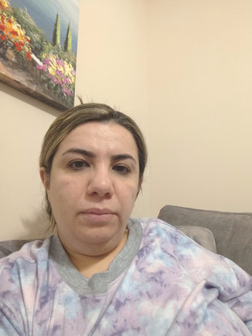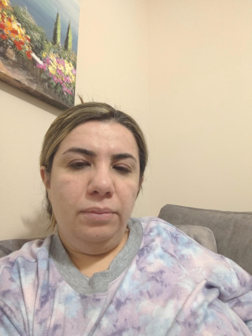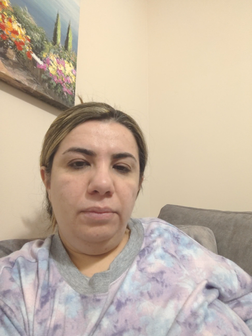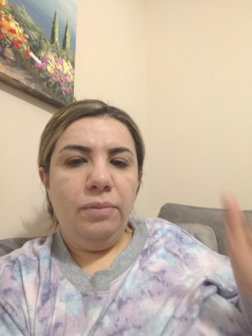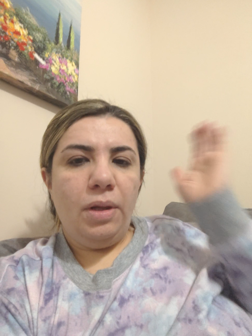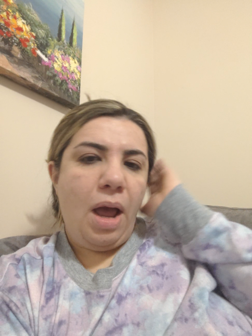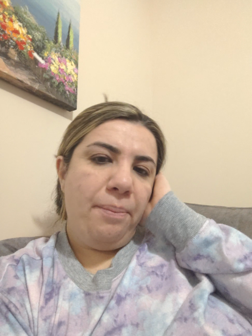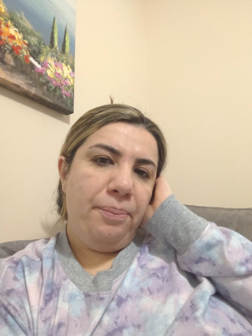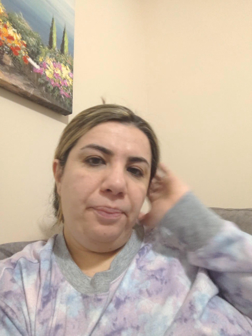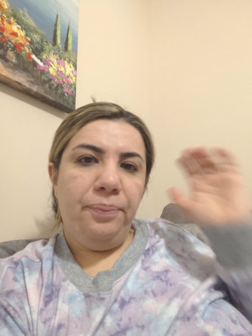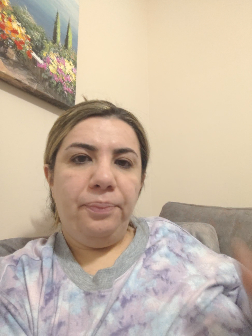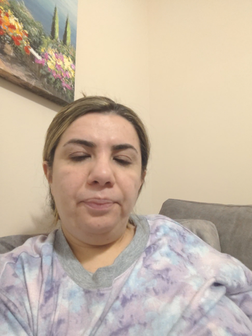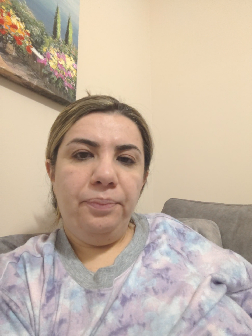bed